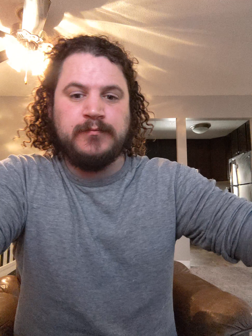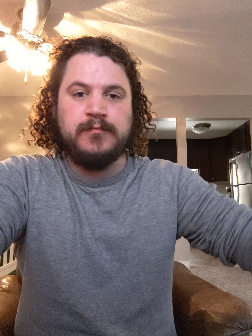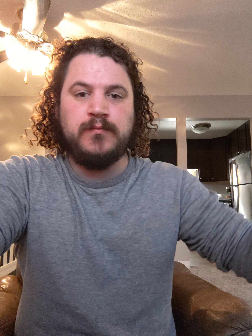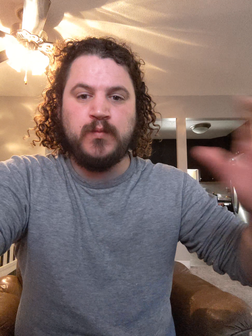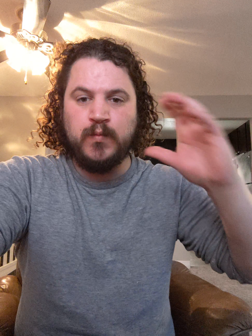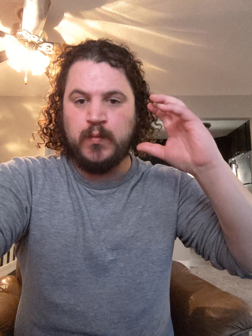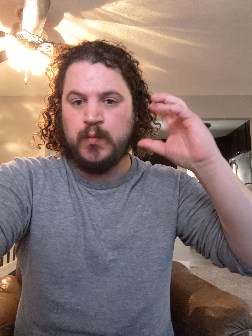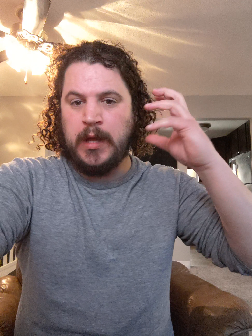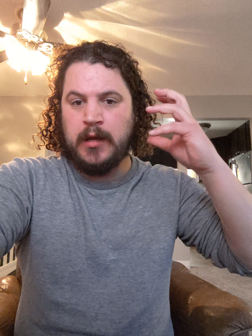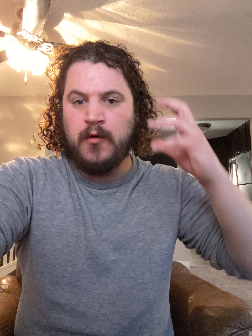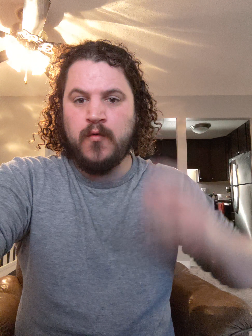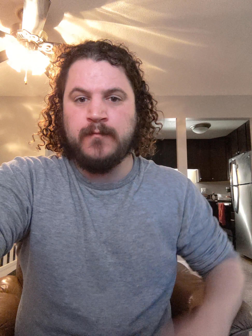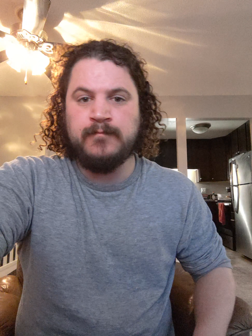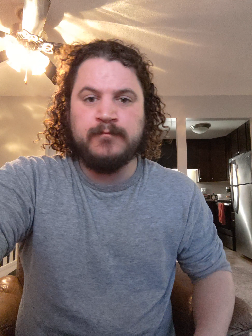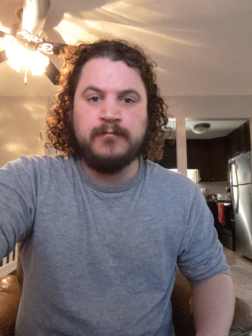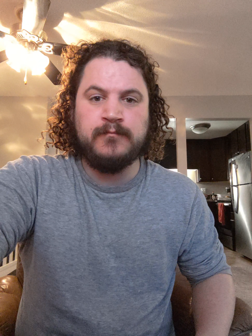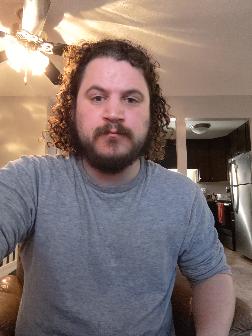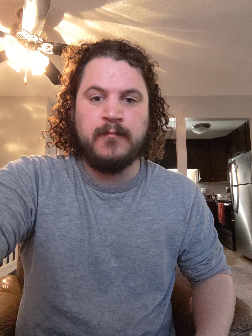radio